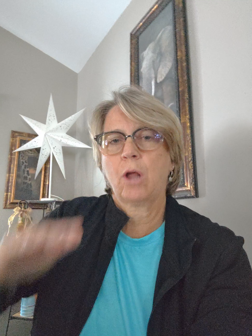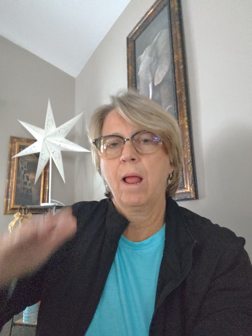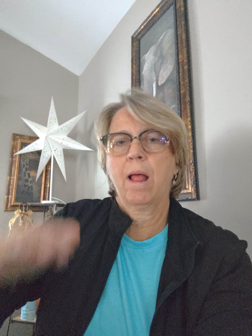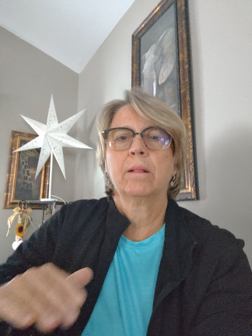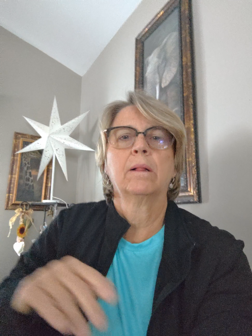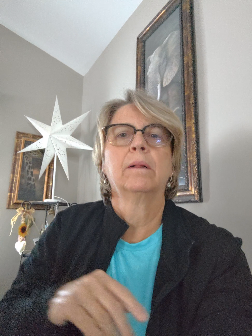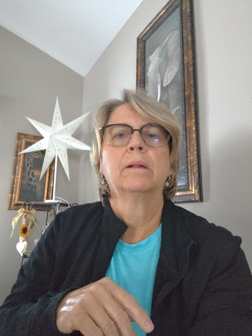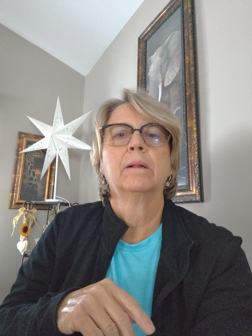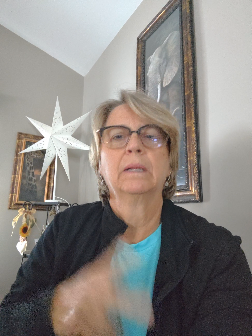child